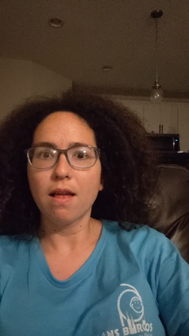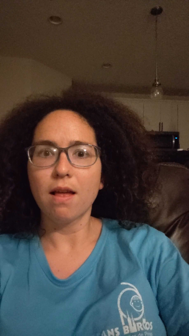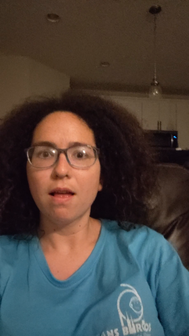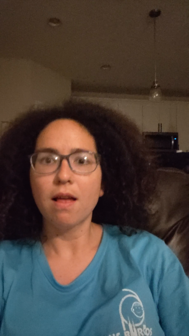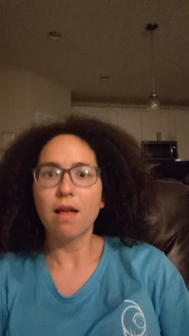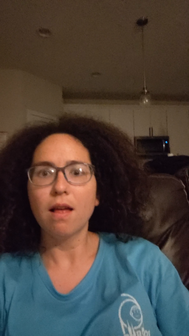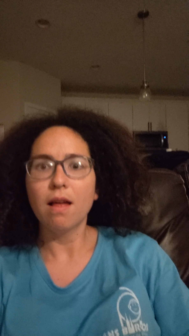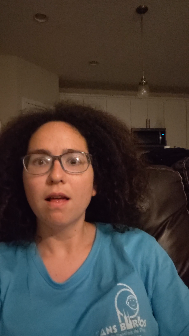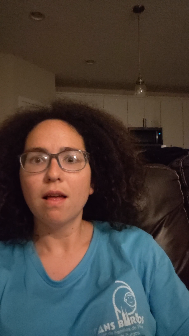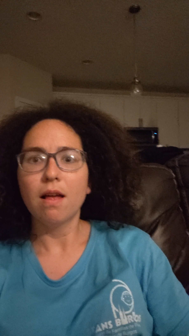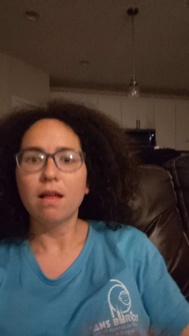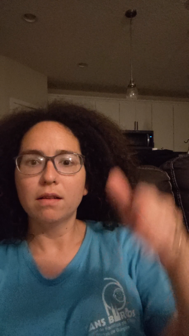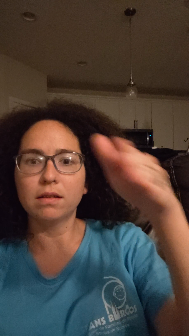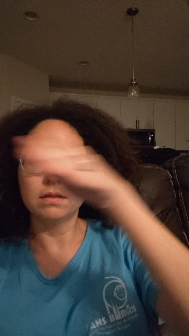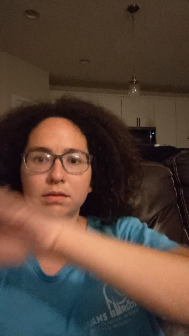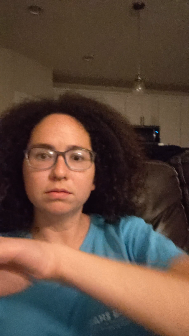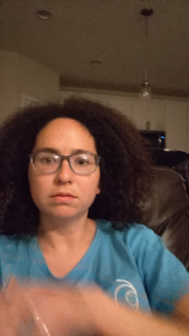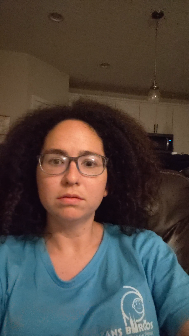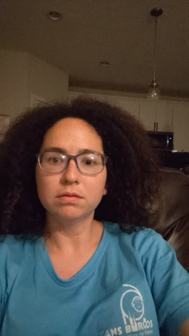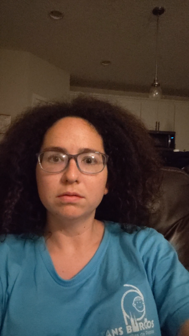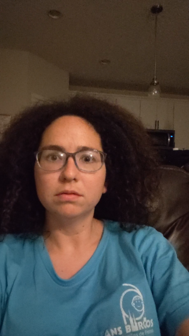cover